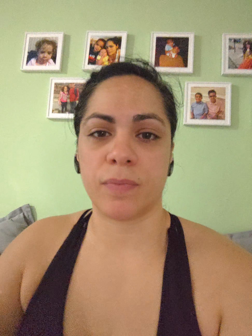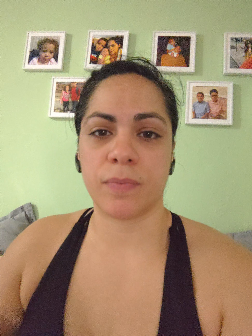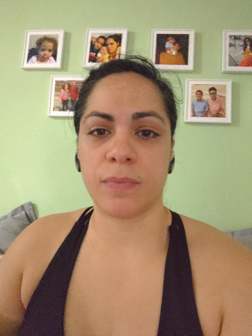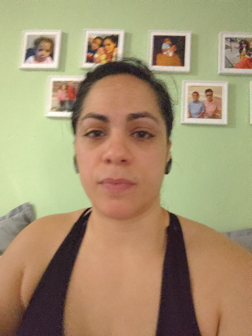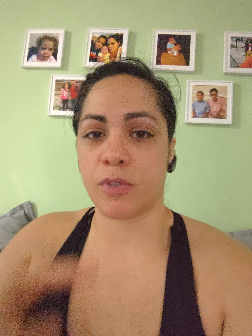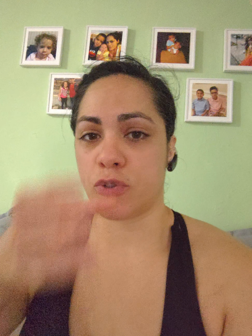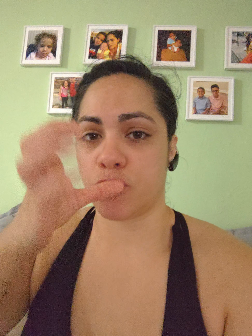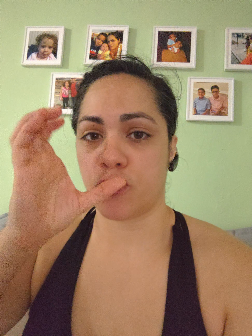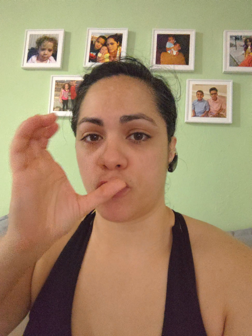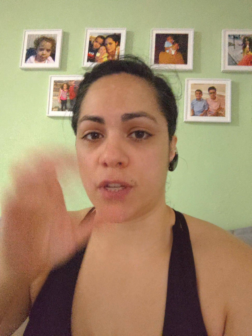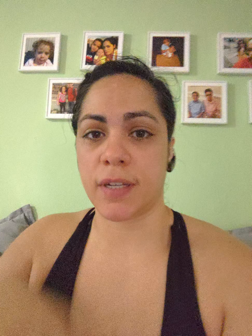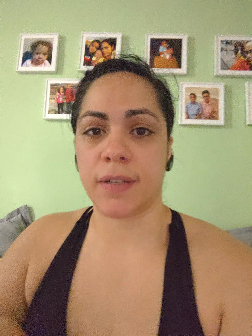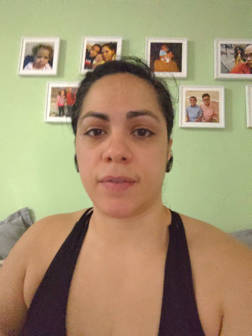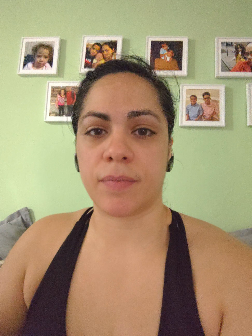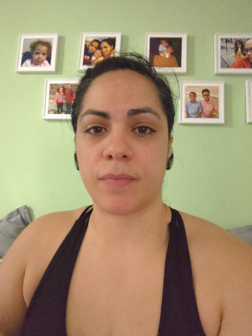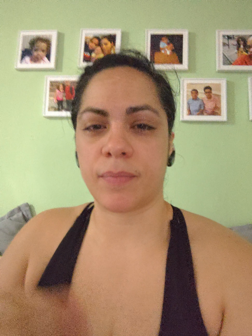drink